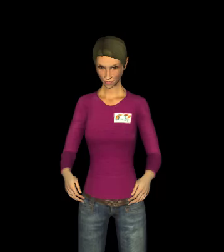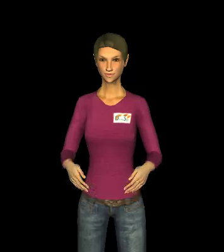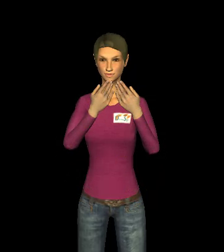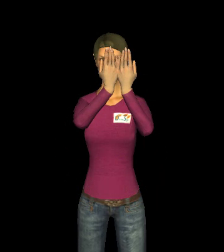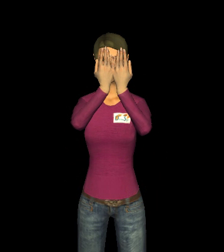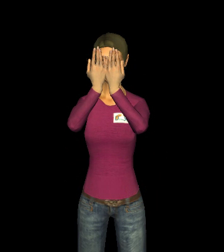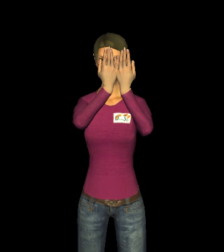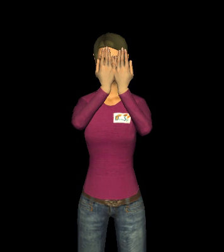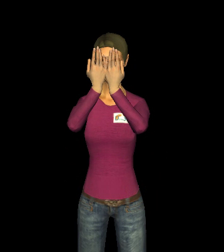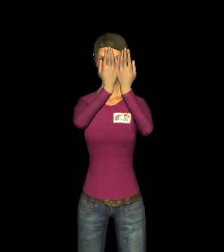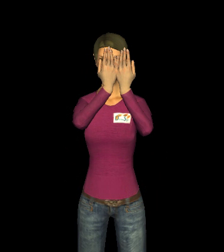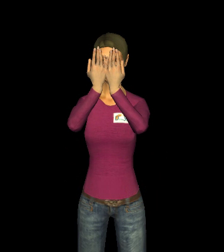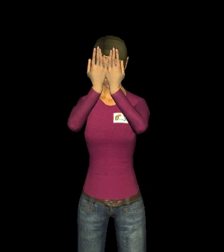يدرس